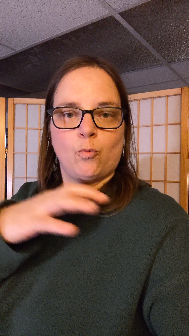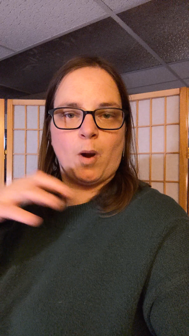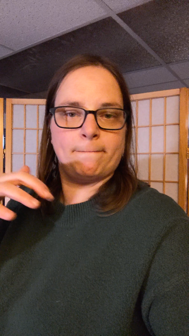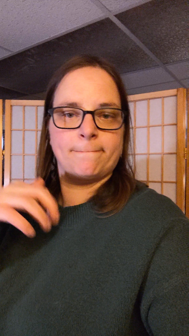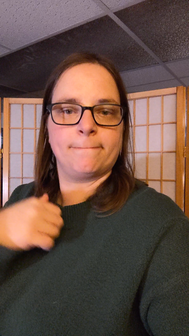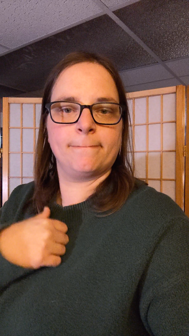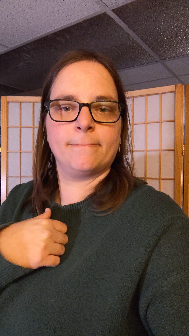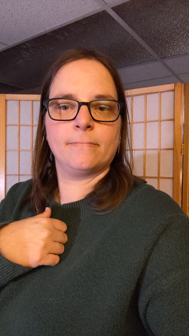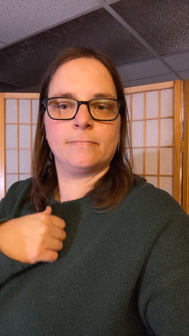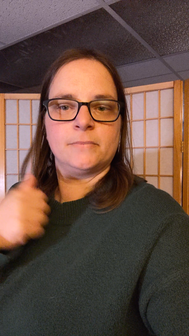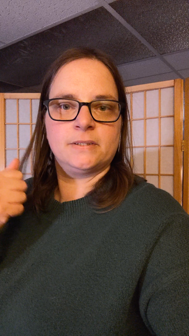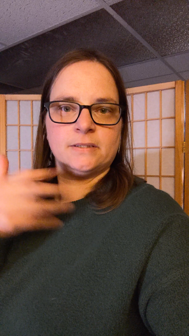scared